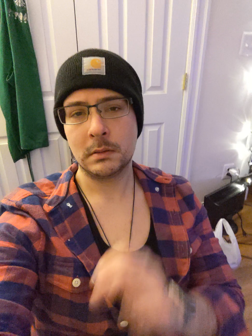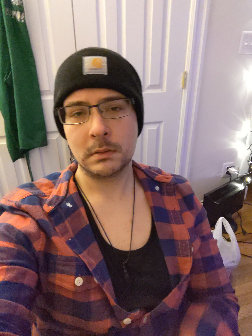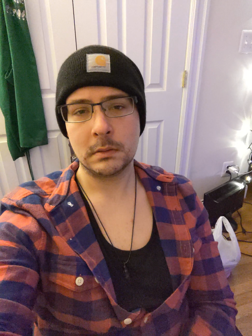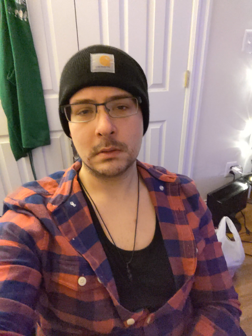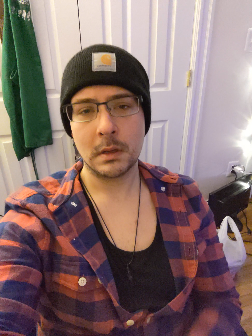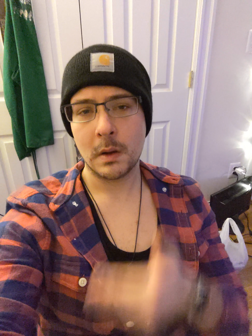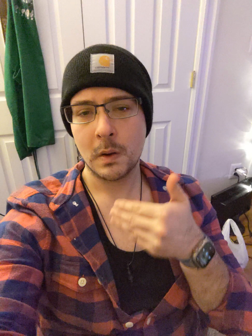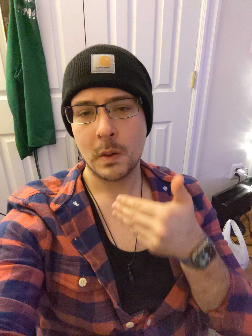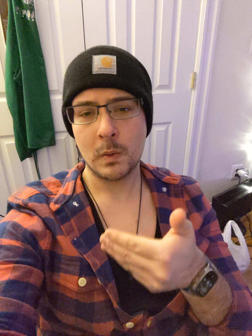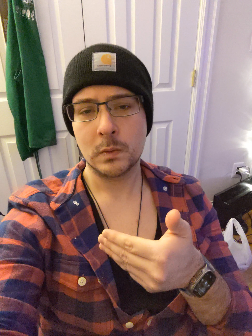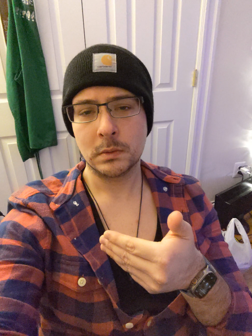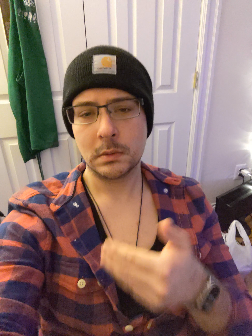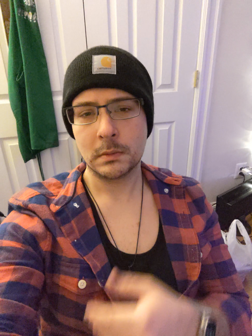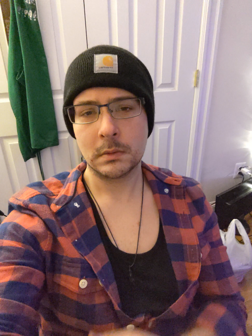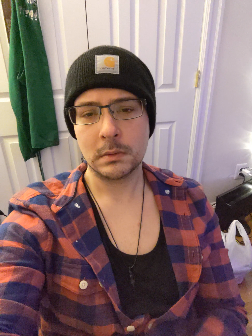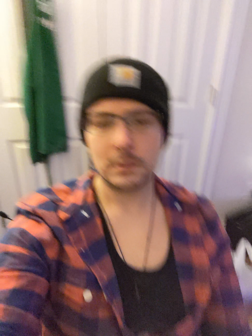close